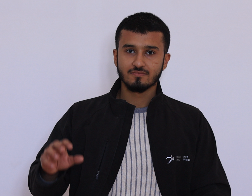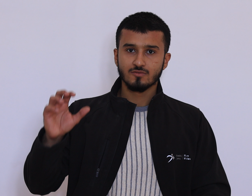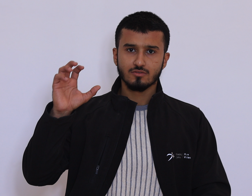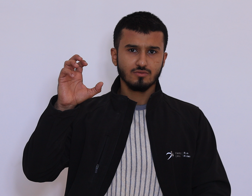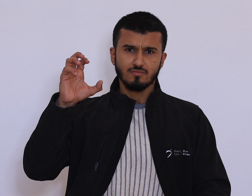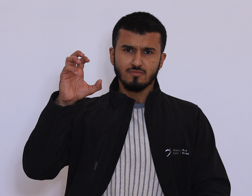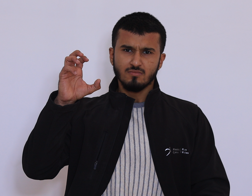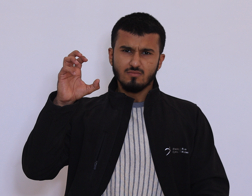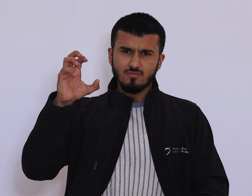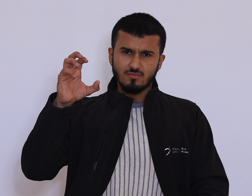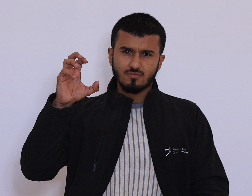stiff